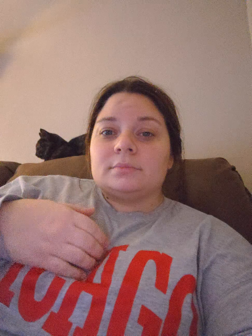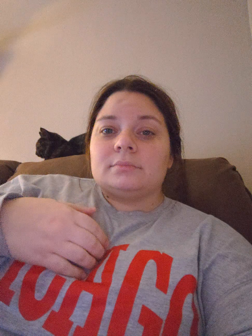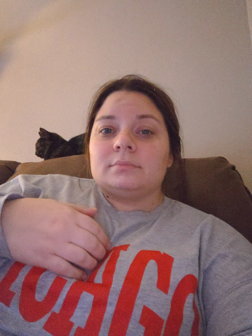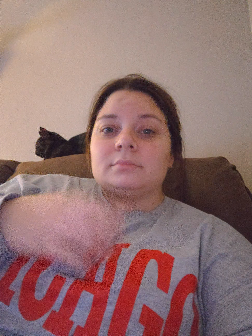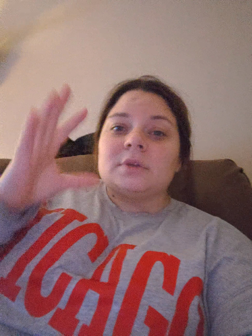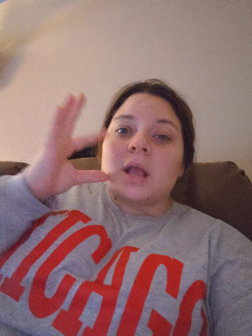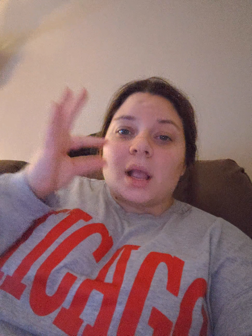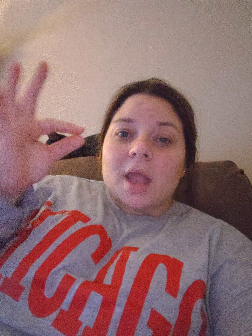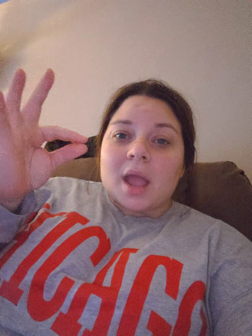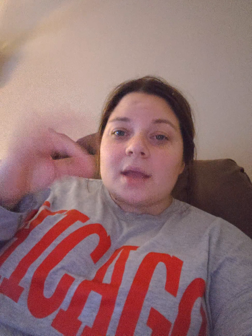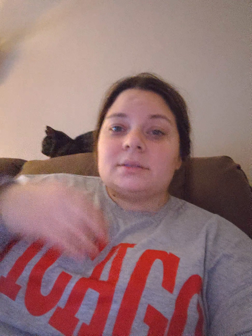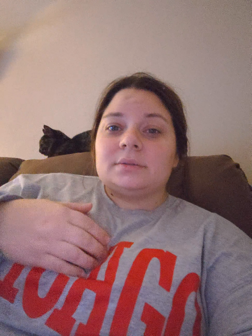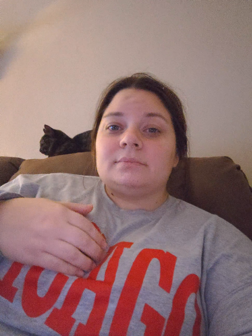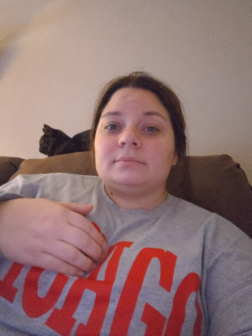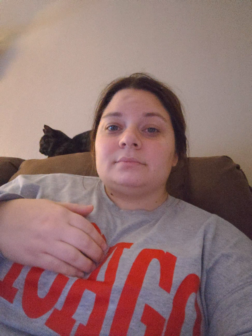cat